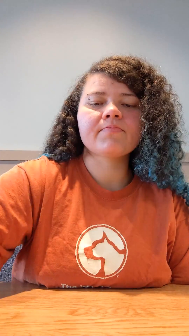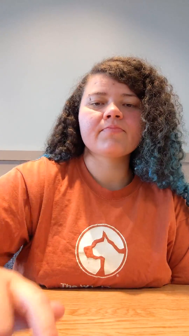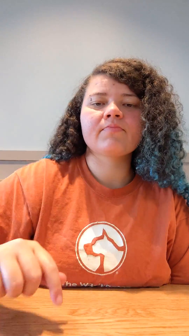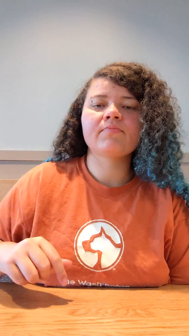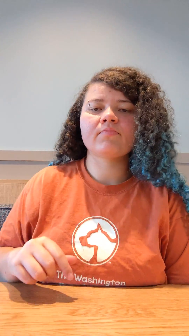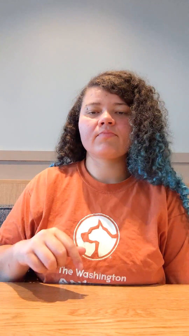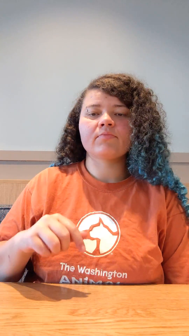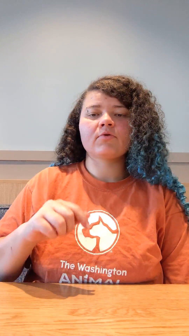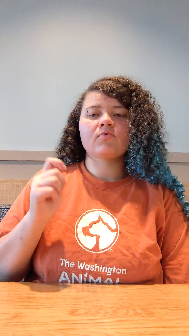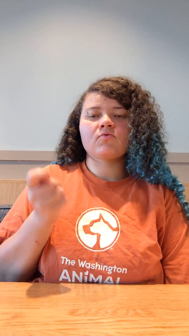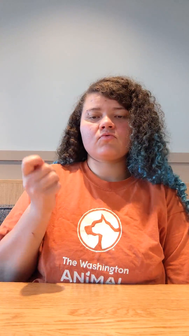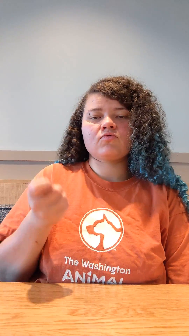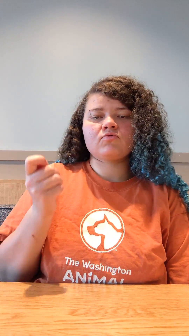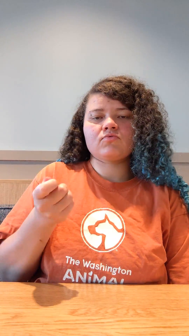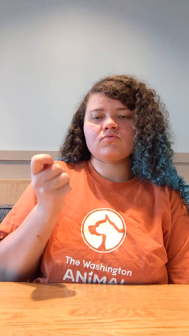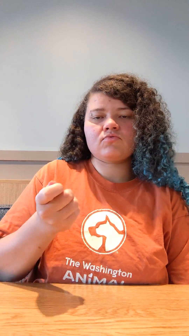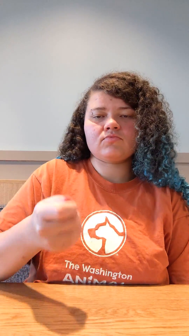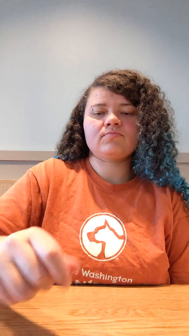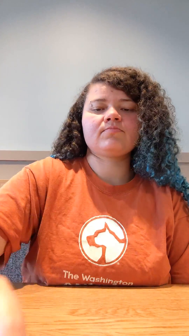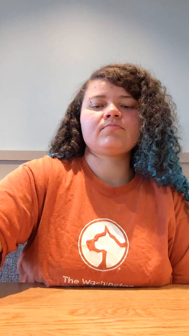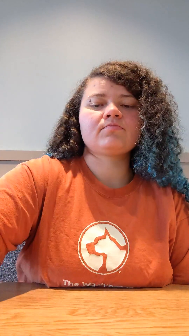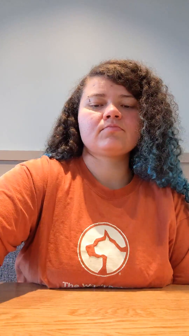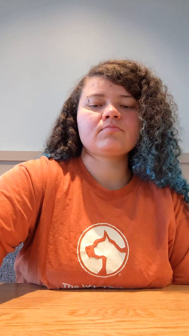cart